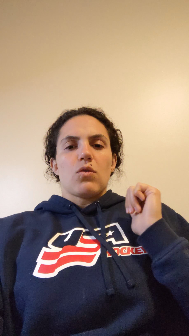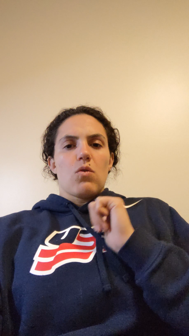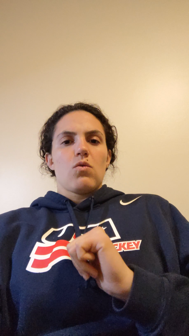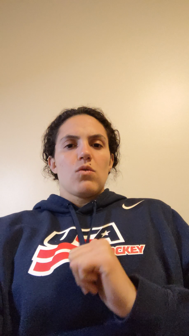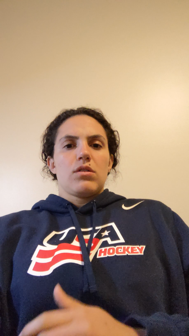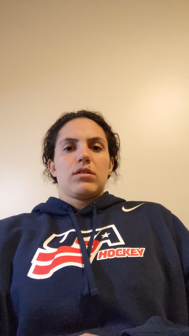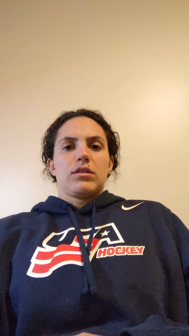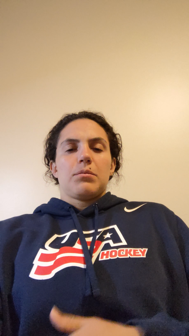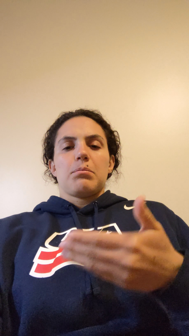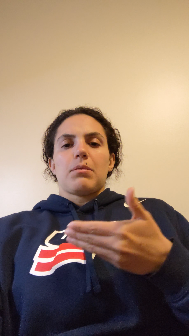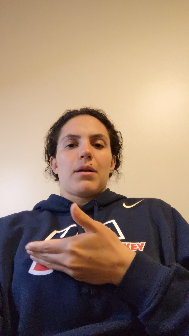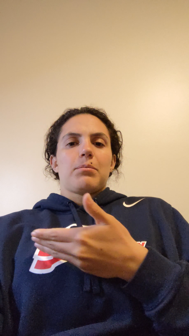baby